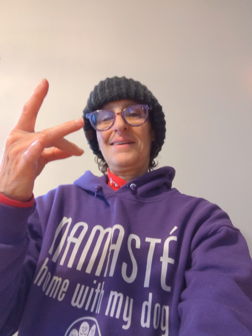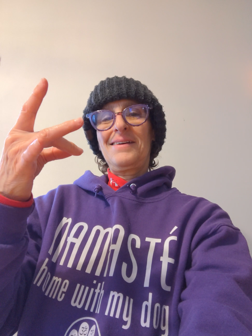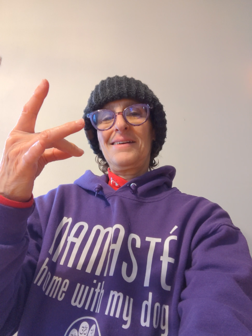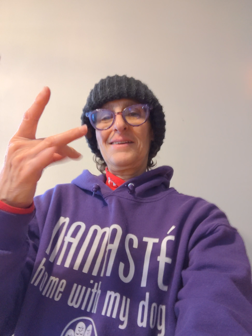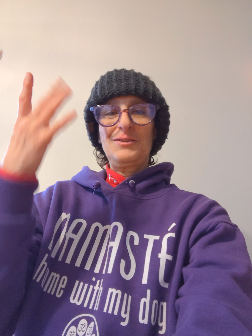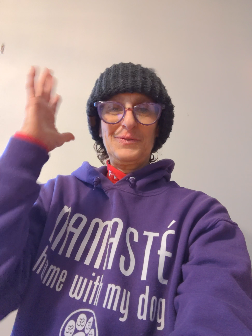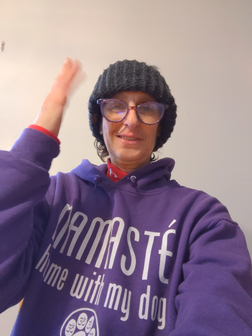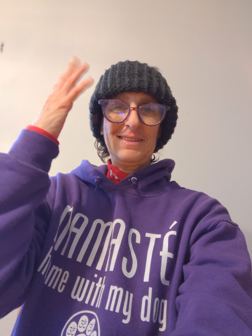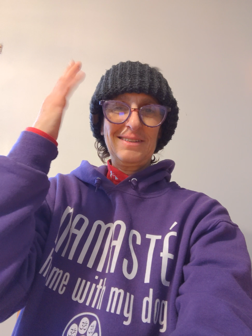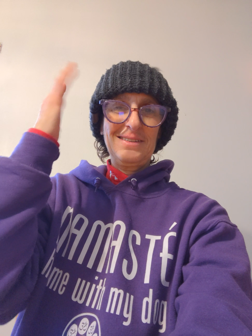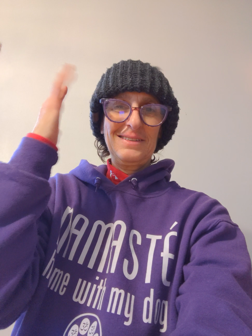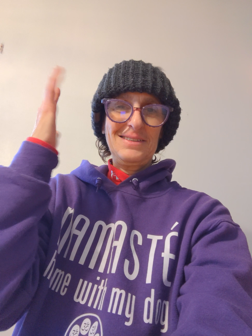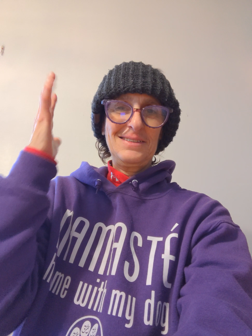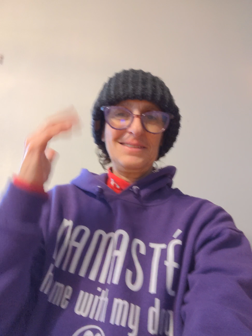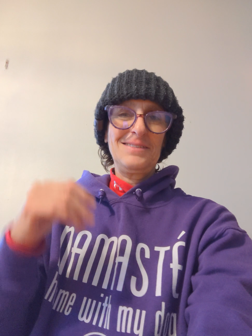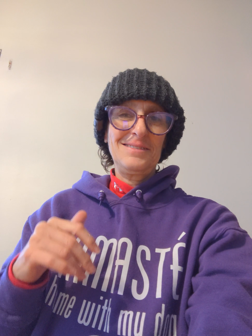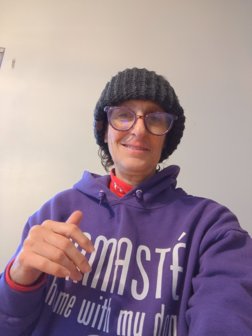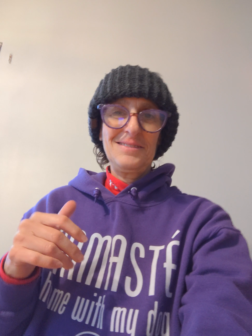tree